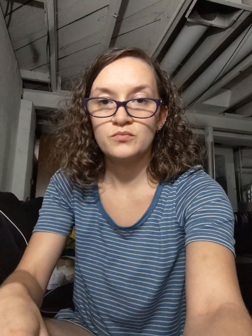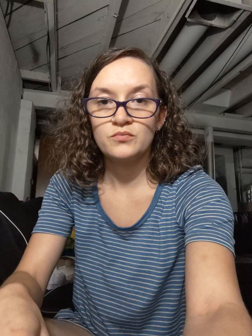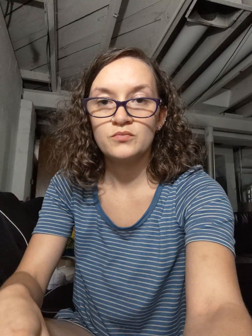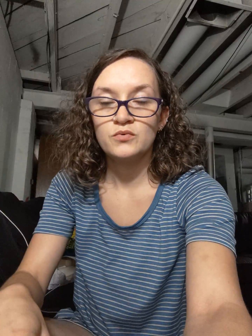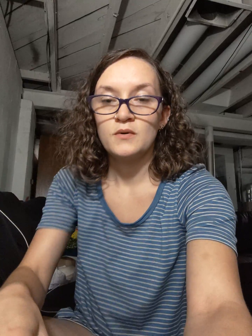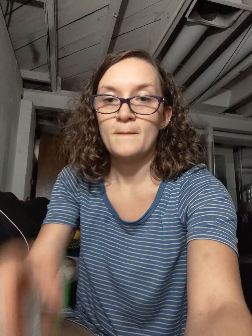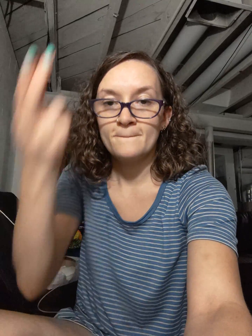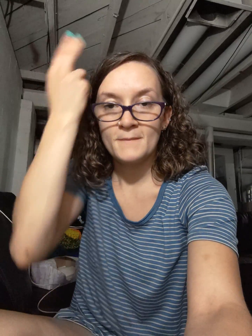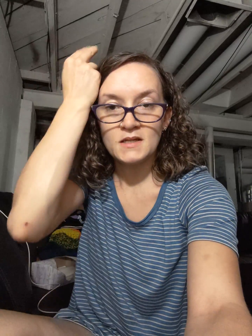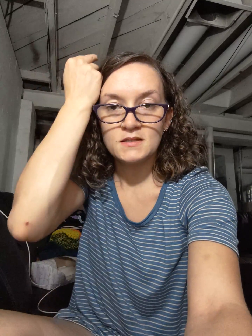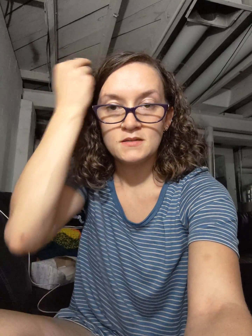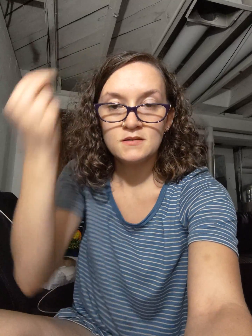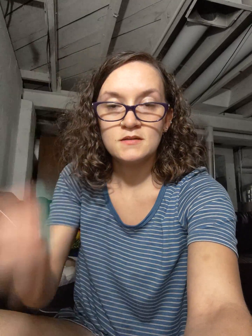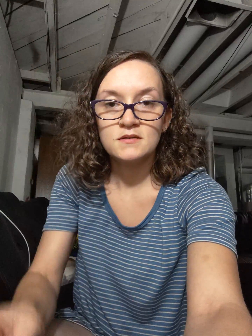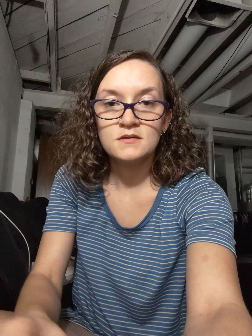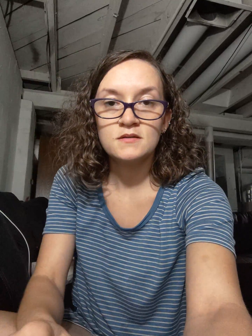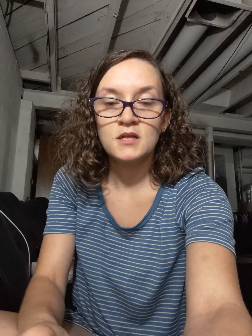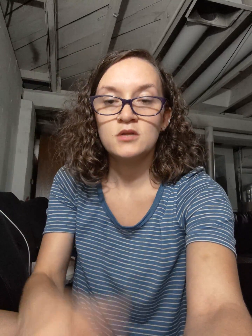bunny